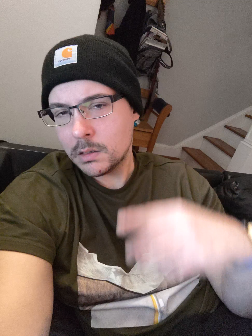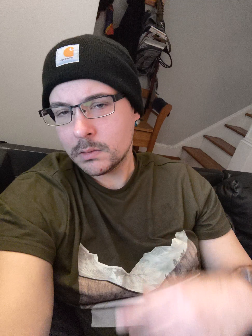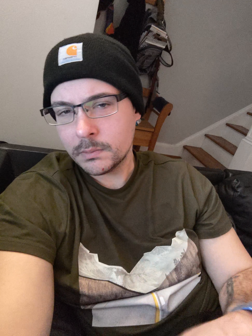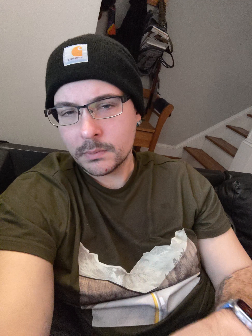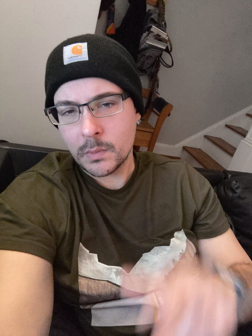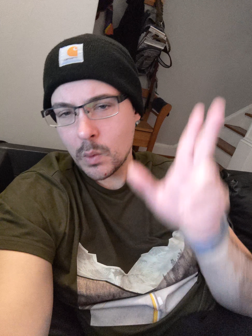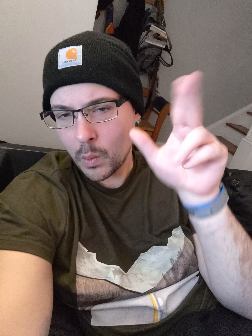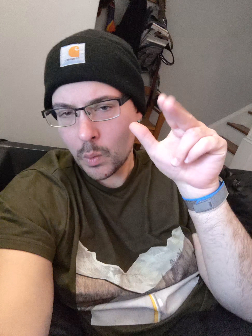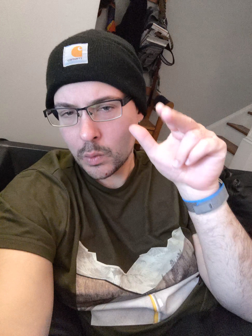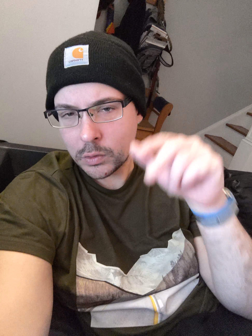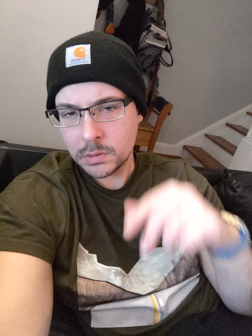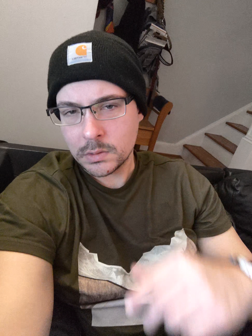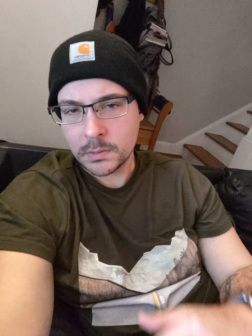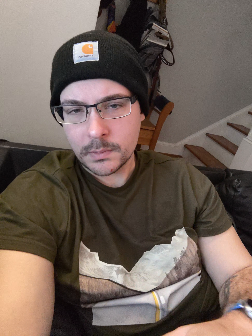horse